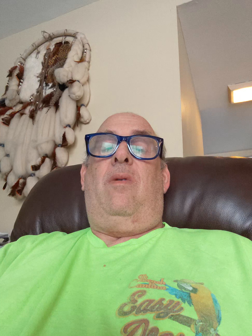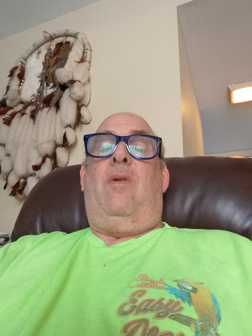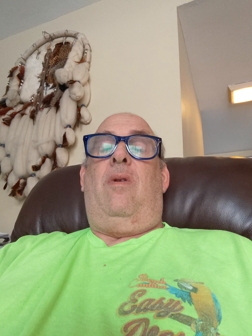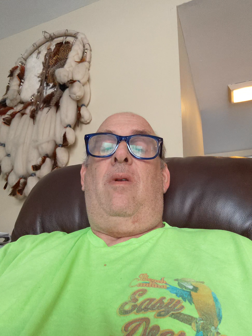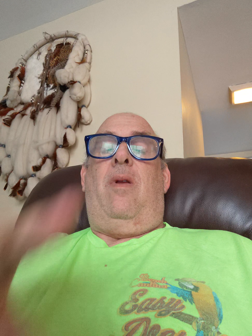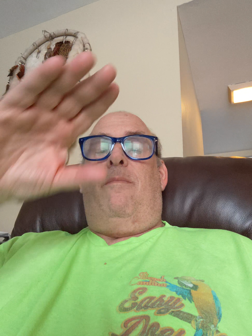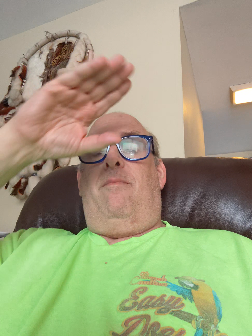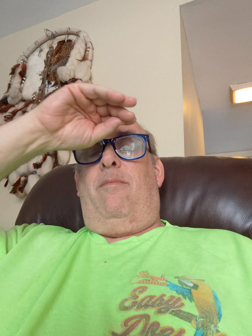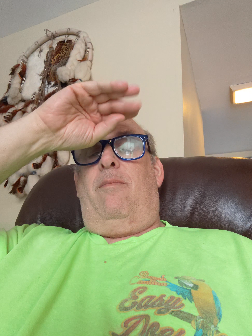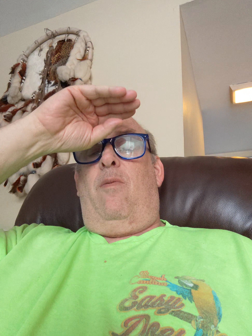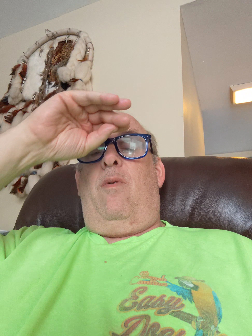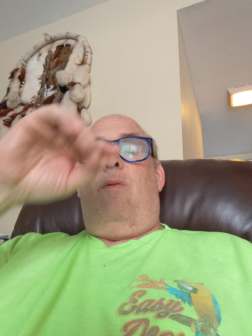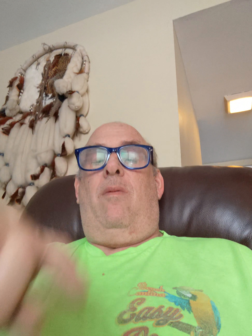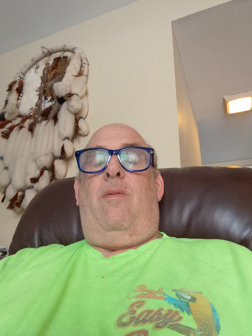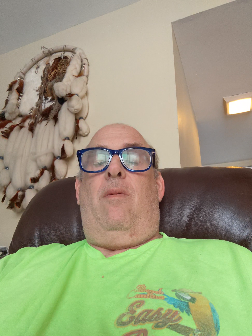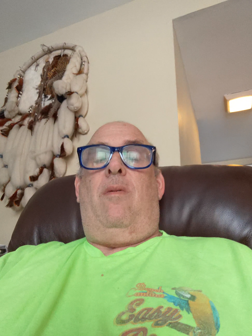boy